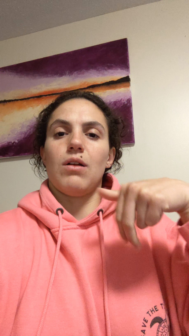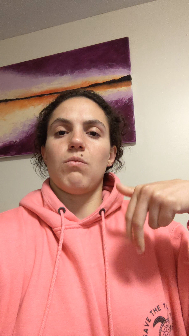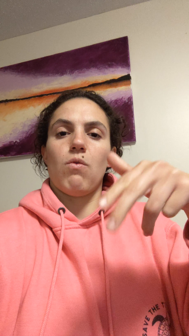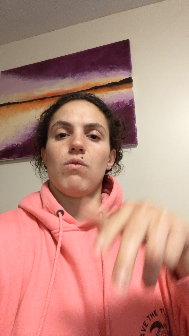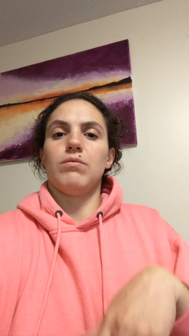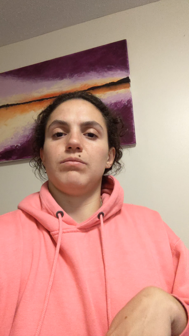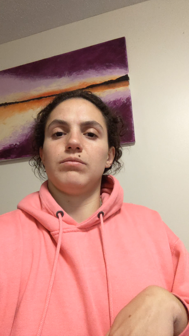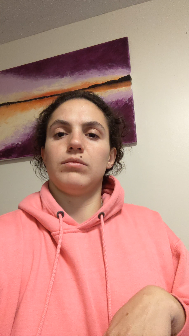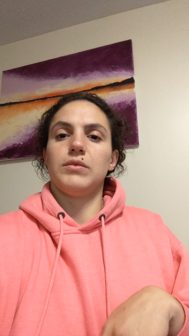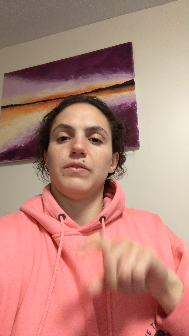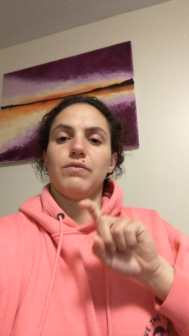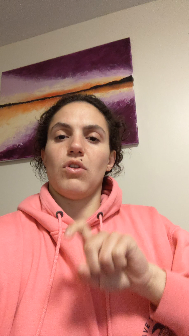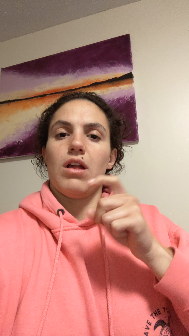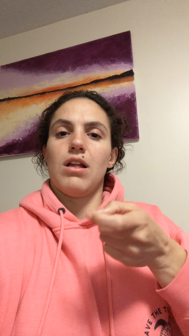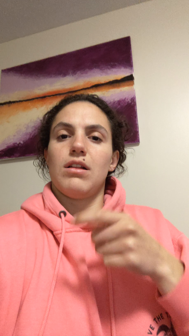friend